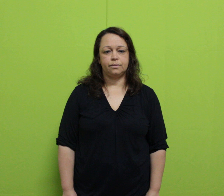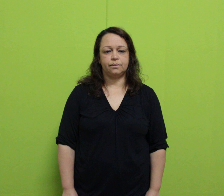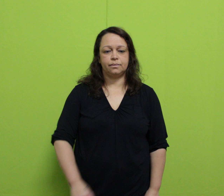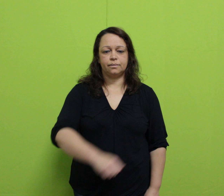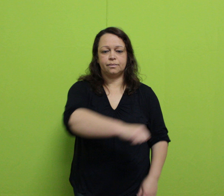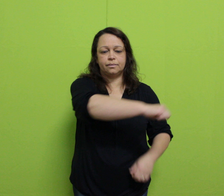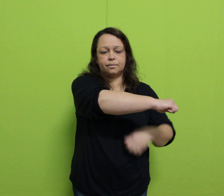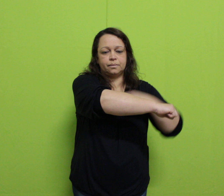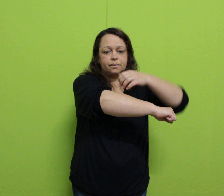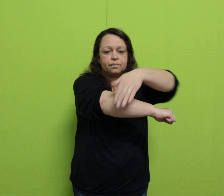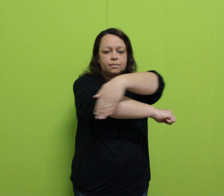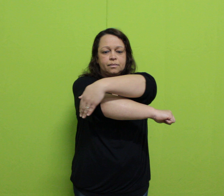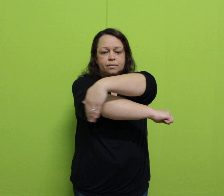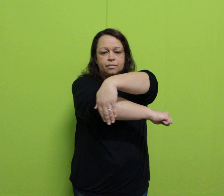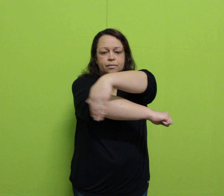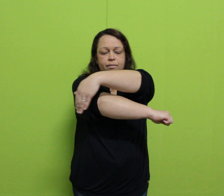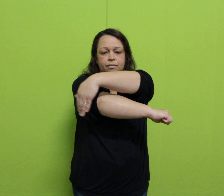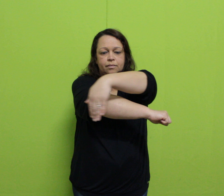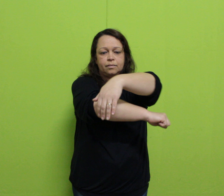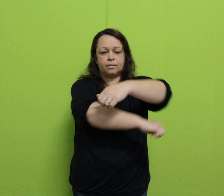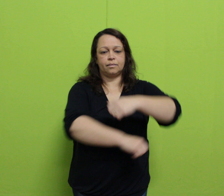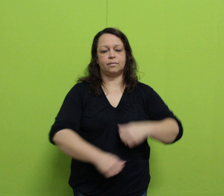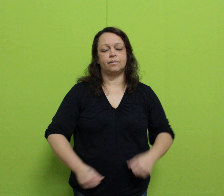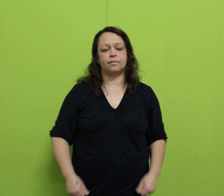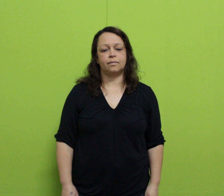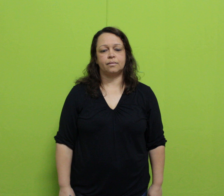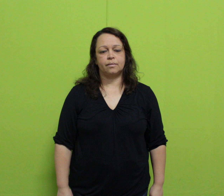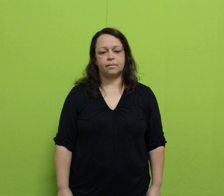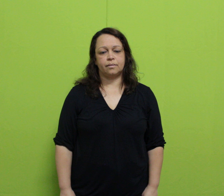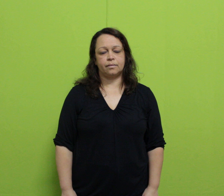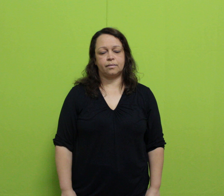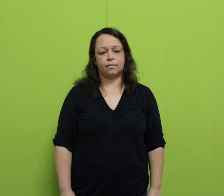esquina